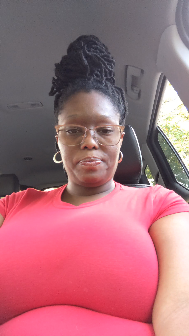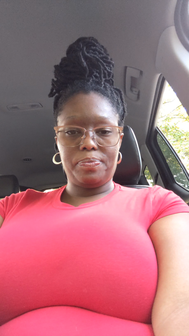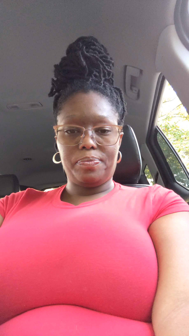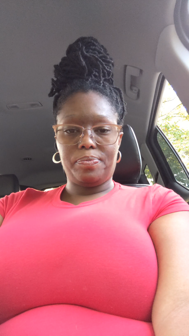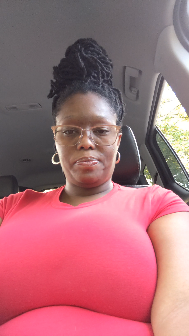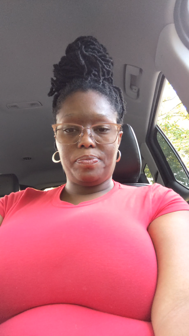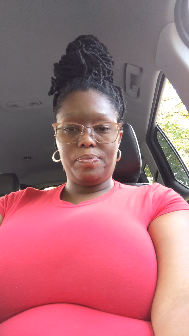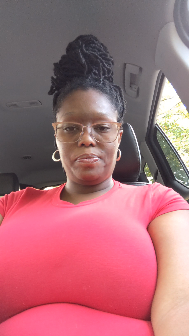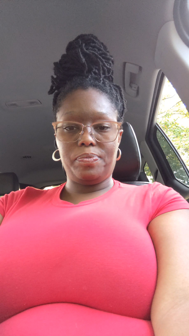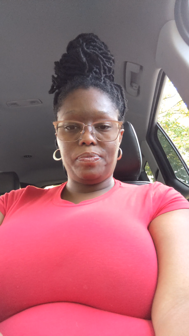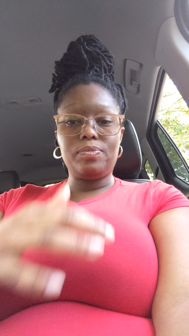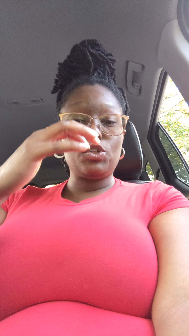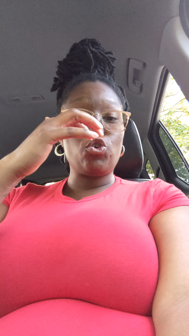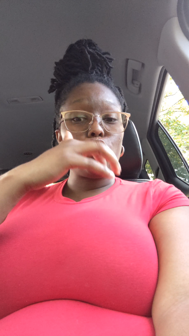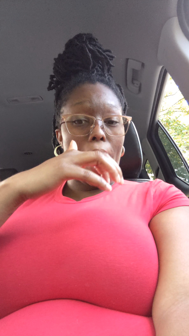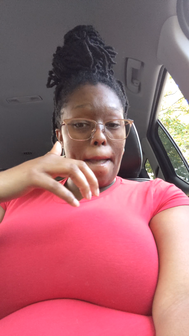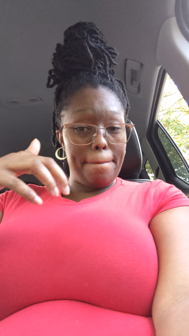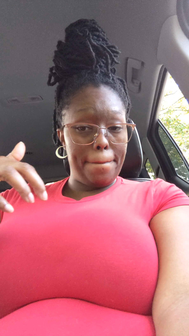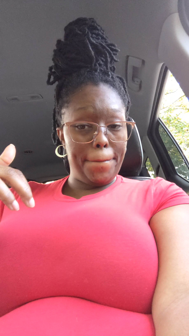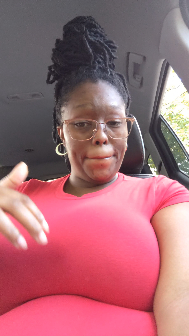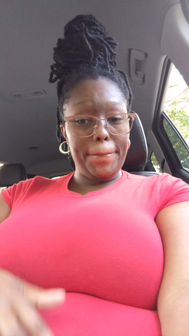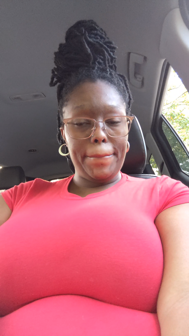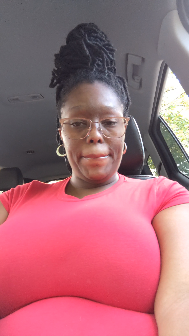grapes